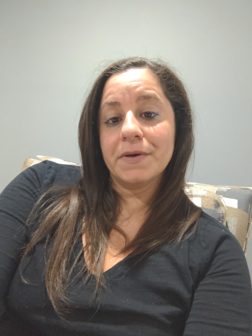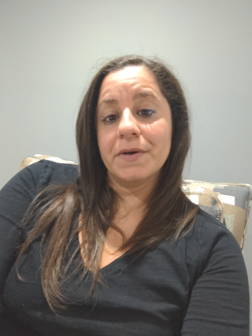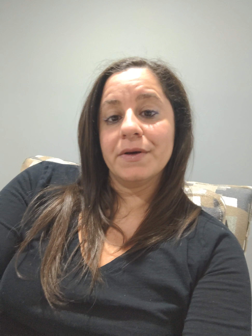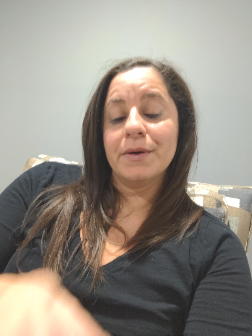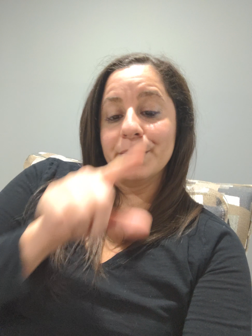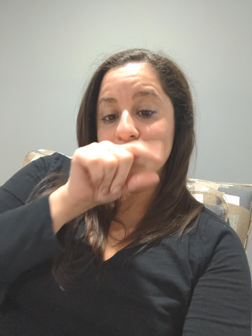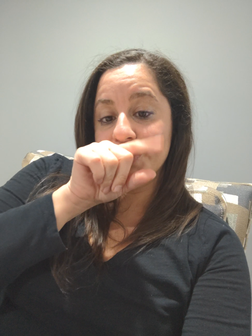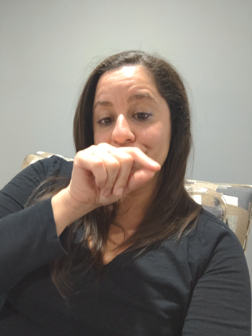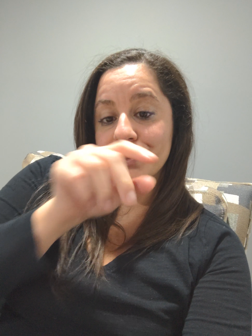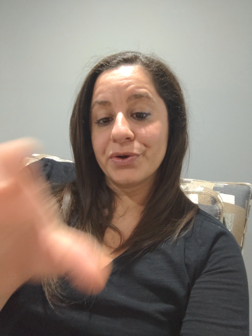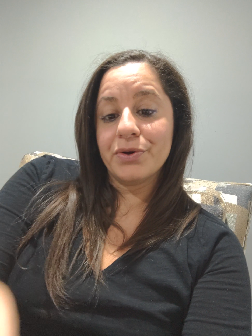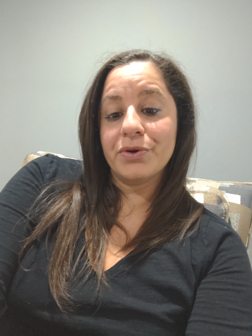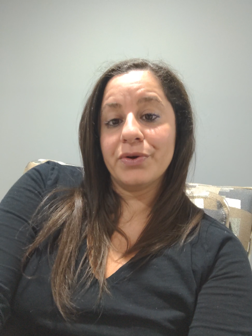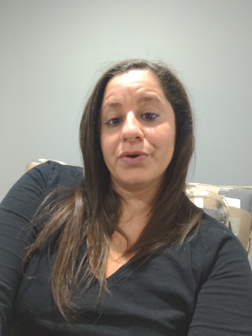bird